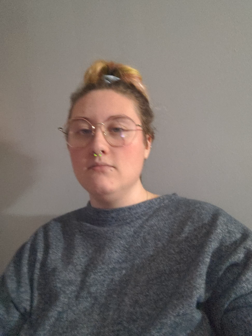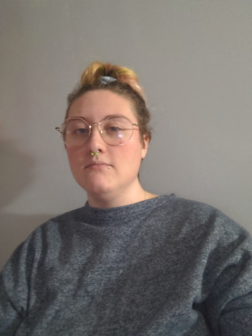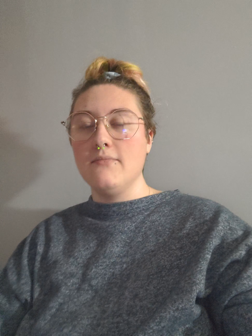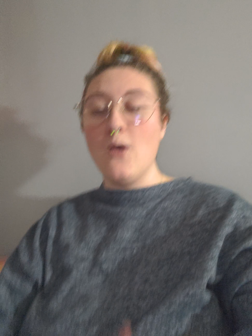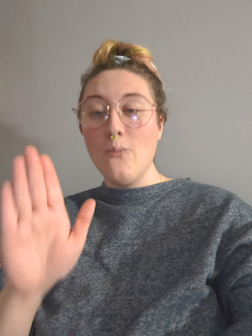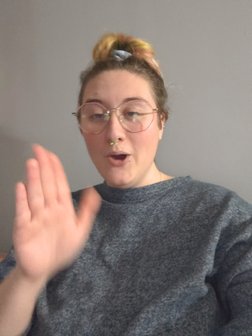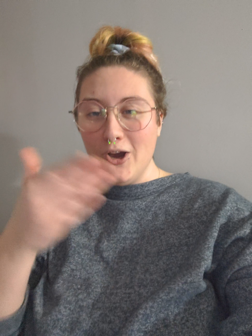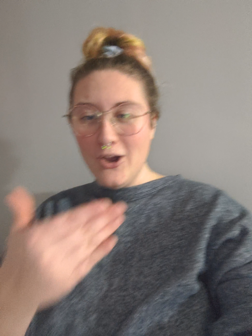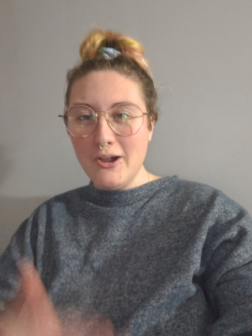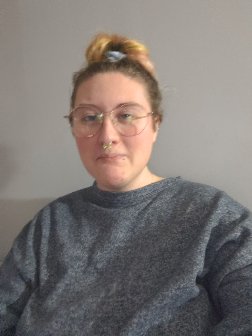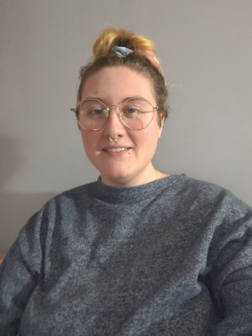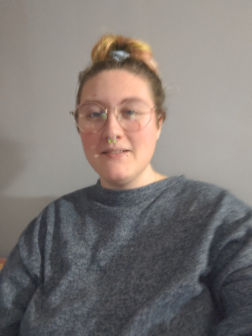room